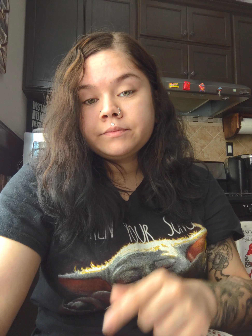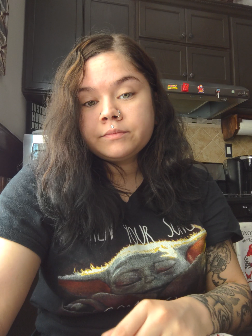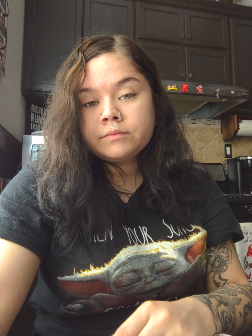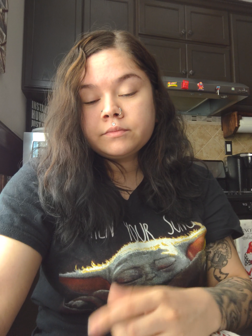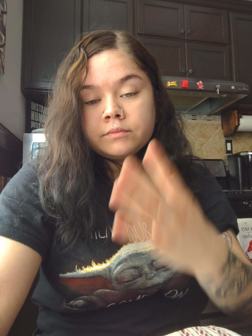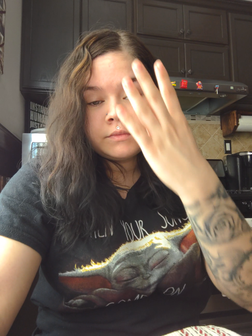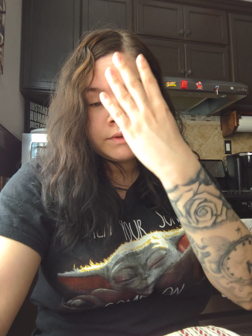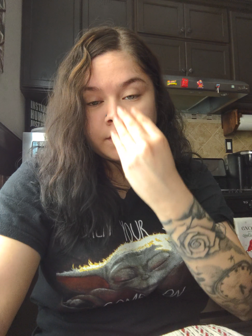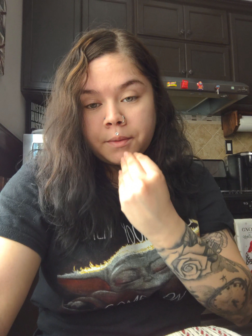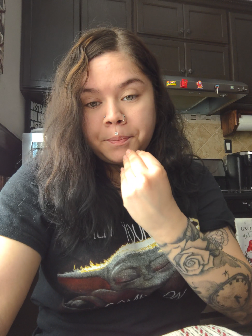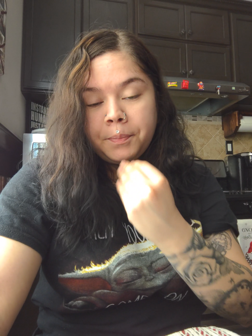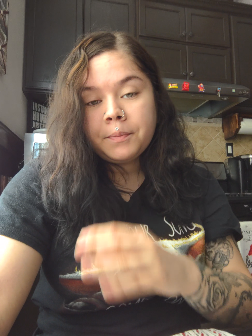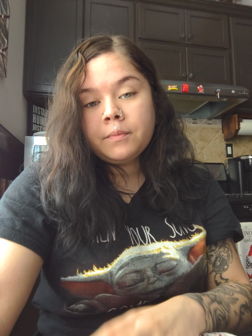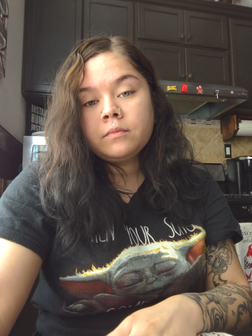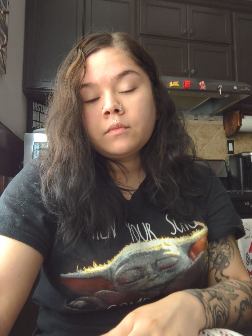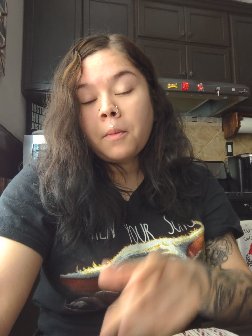sleep